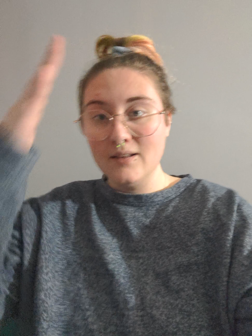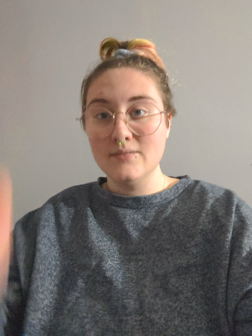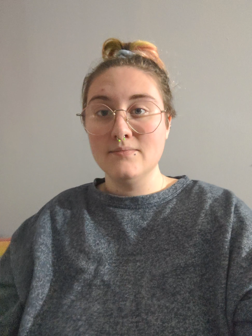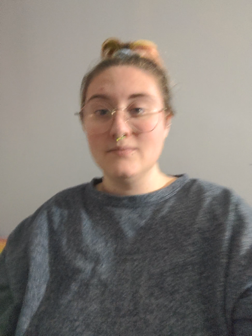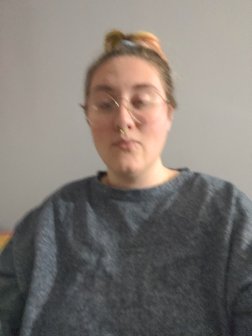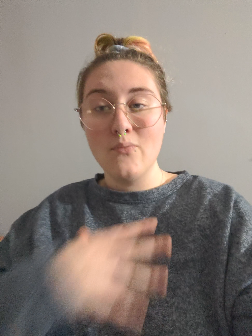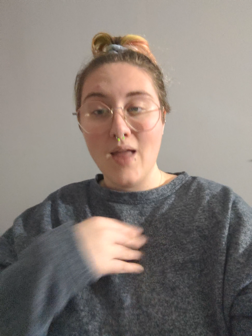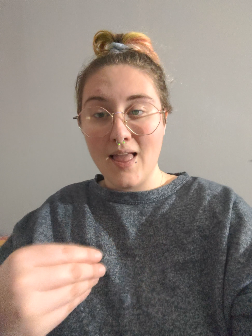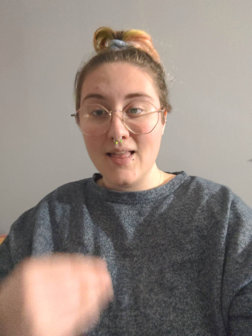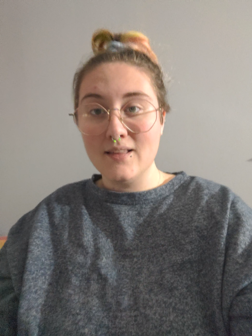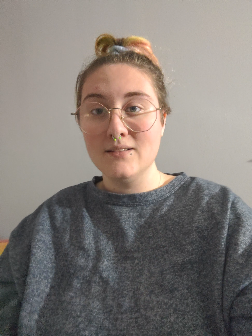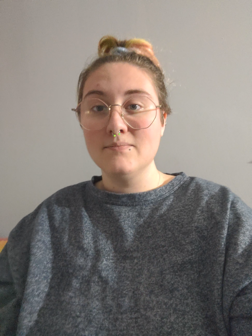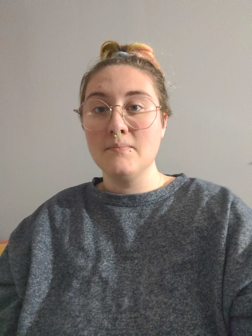white